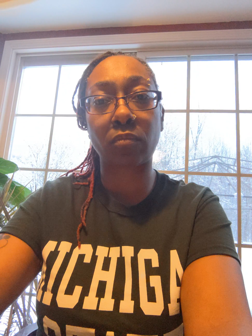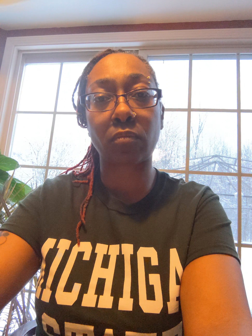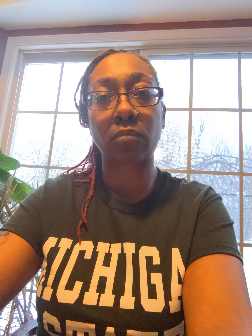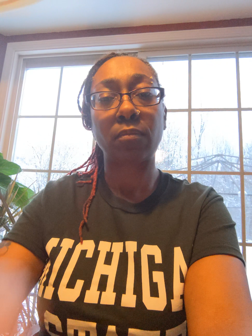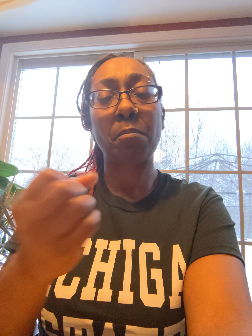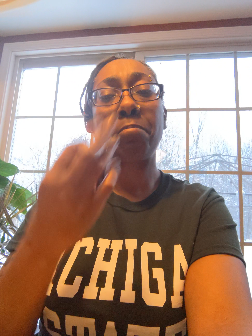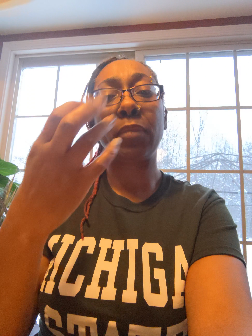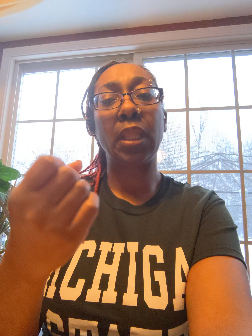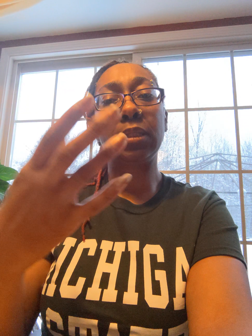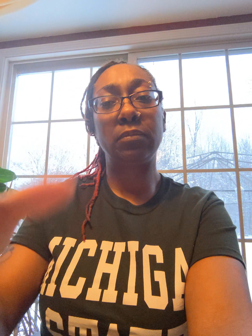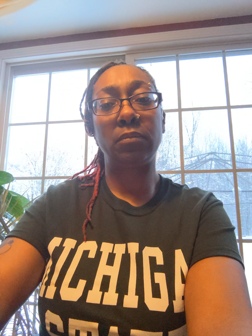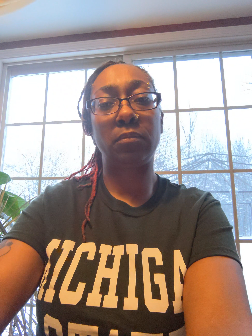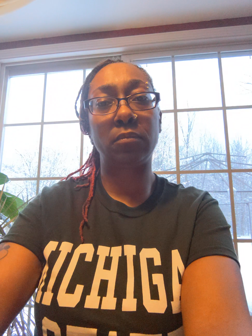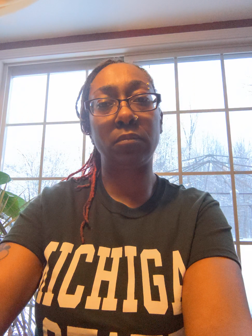many